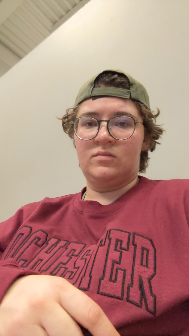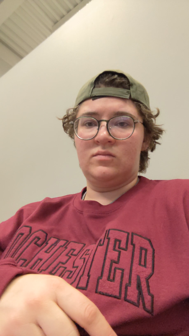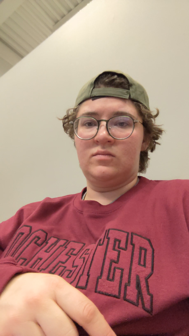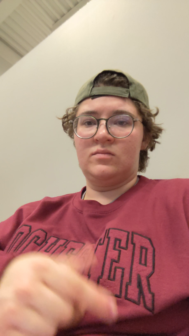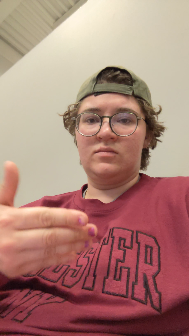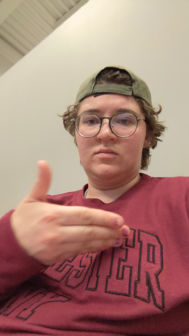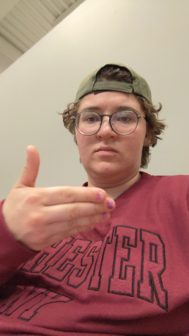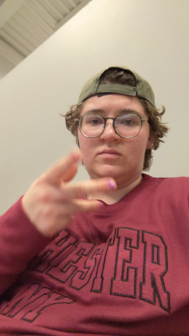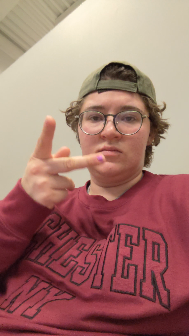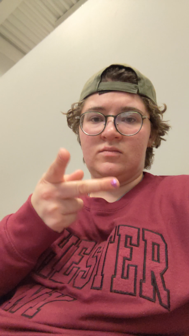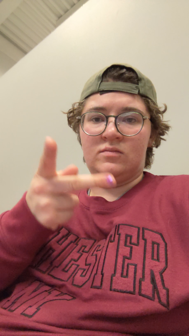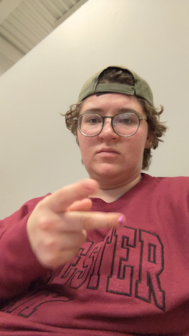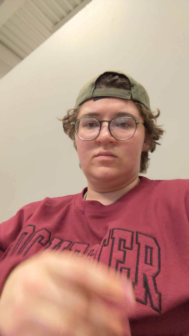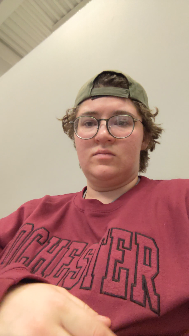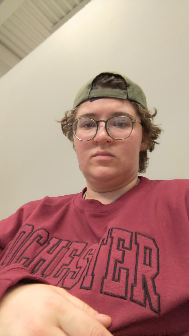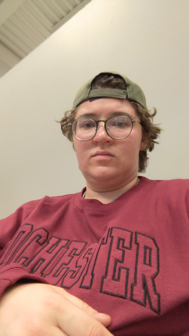babysitter